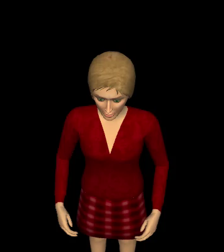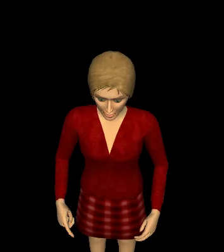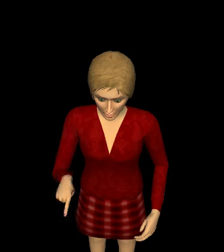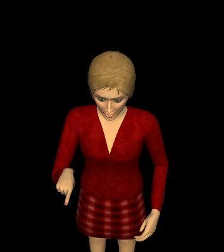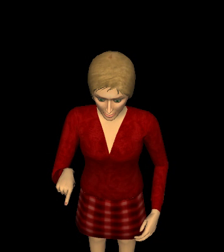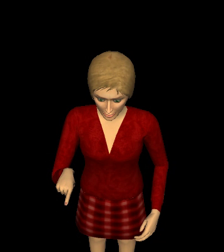أنت